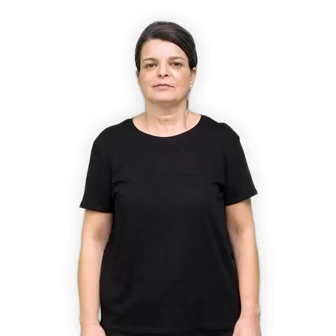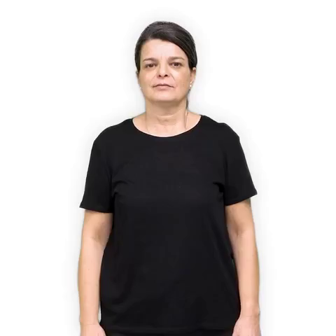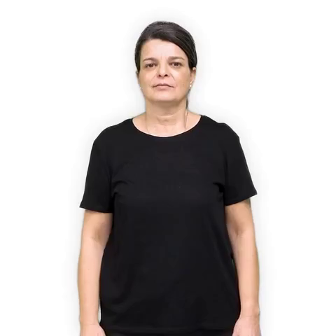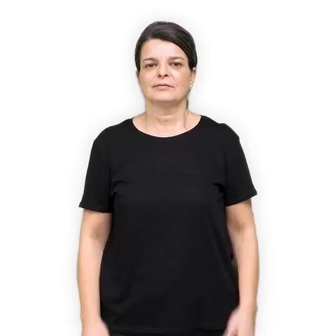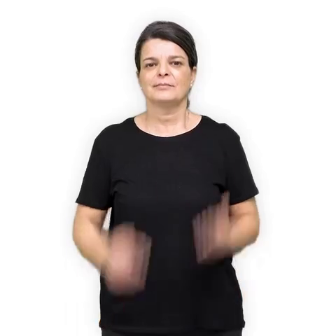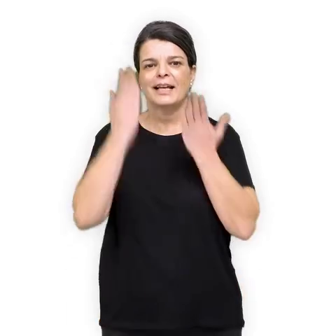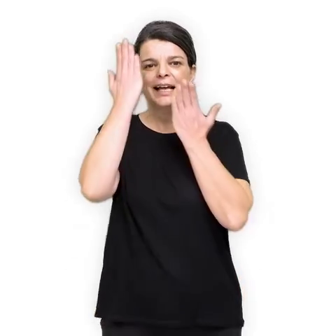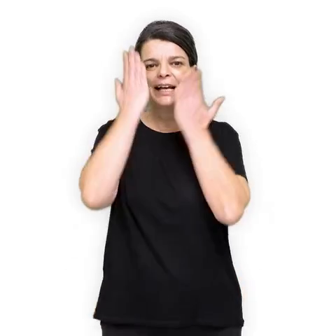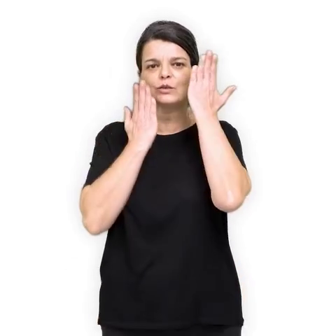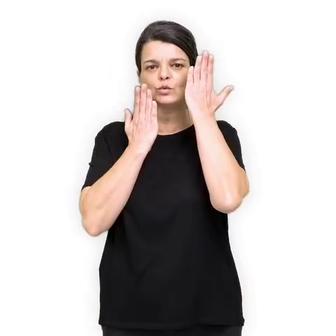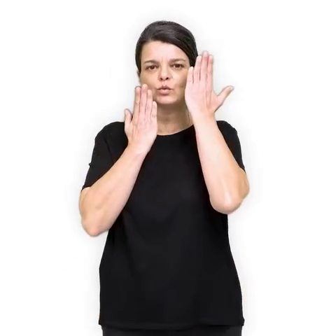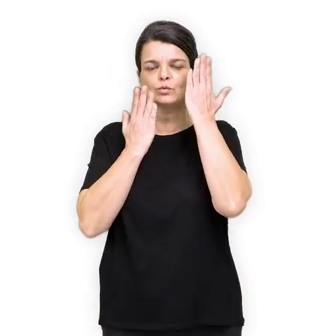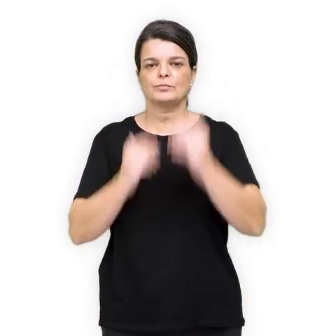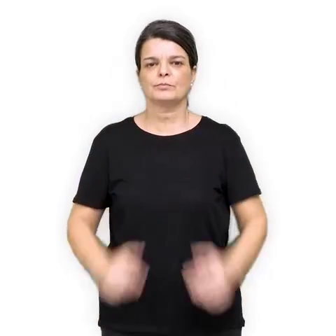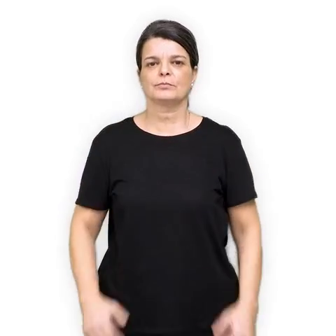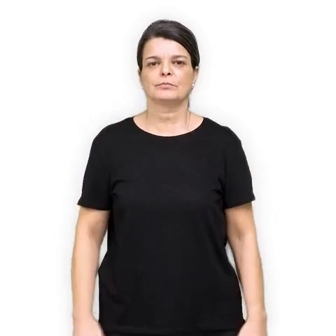ictus